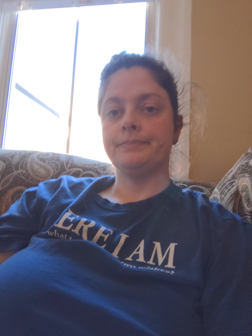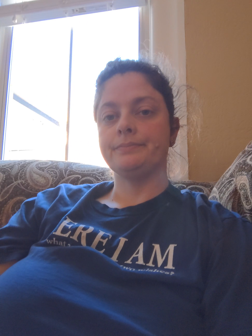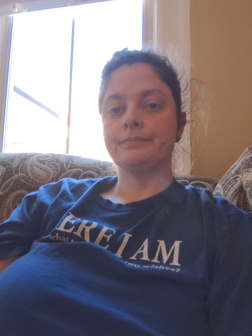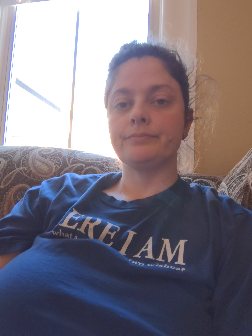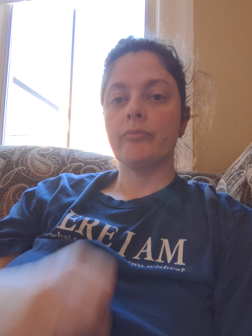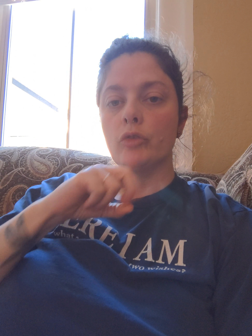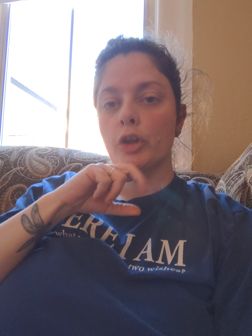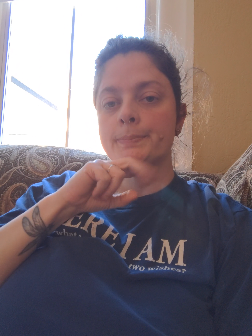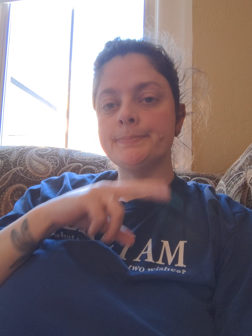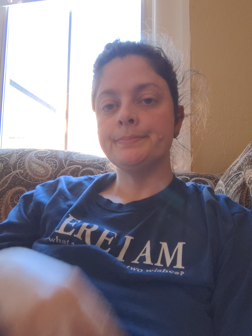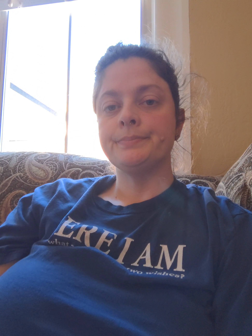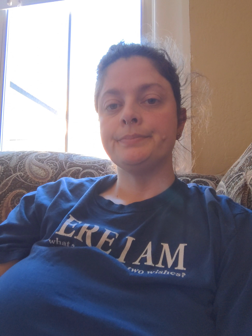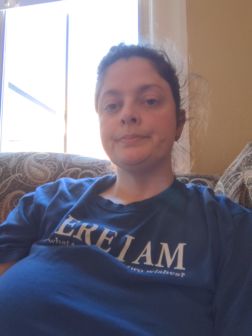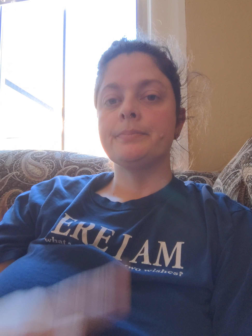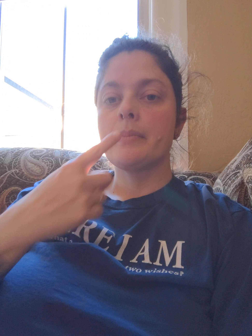frog